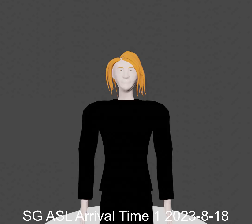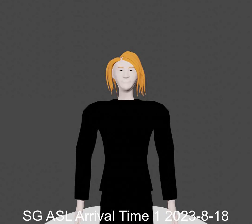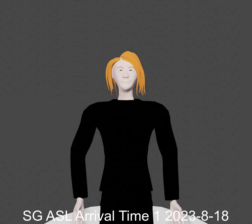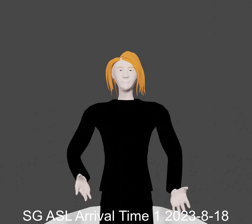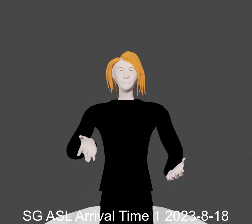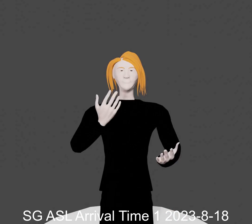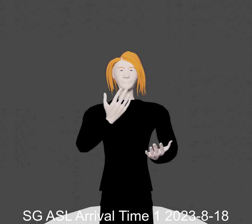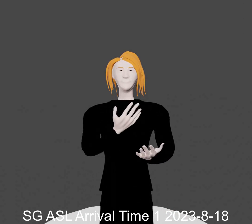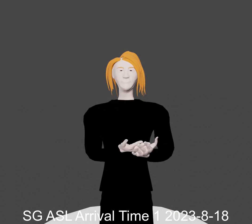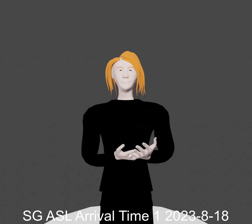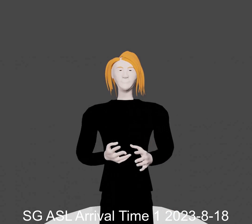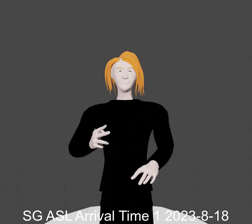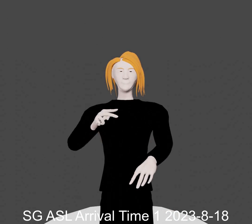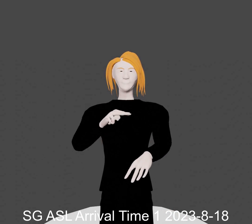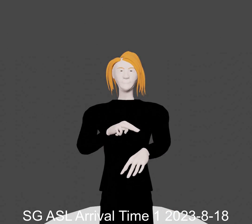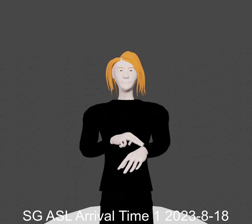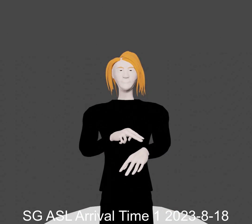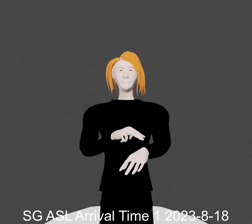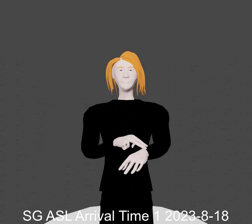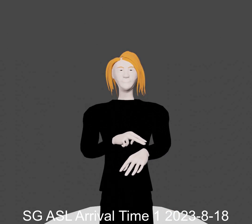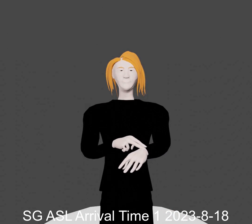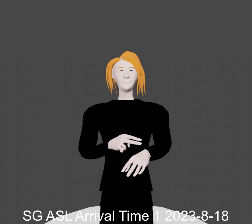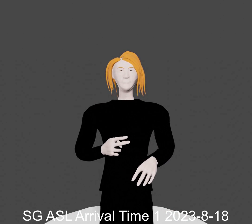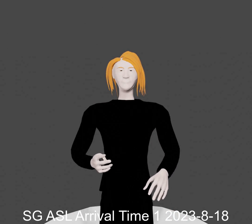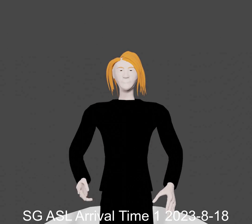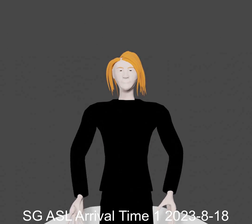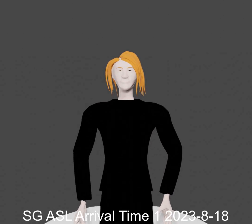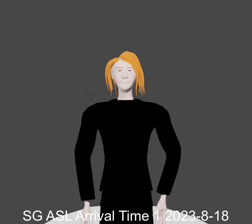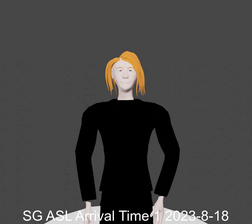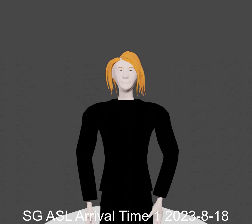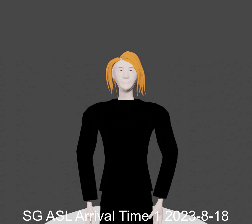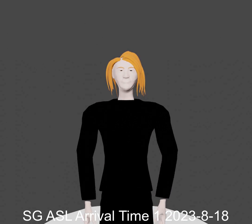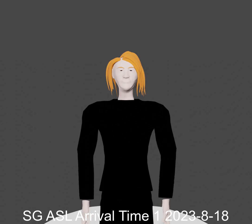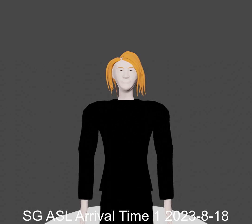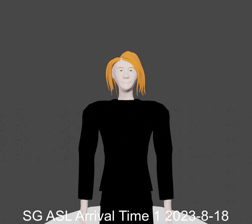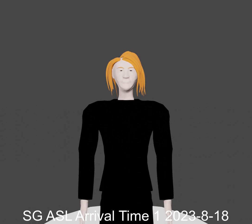Arrival Time